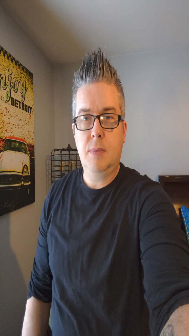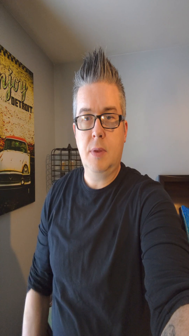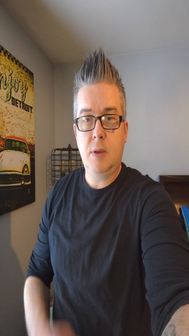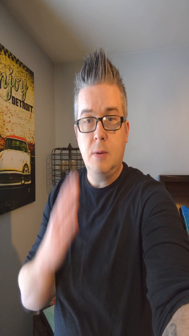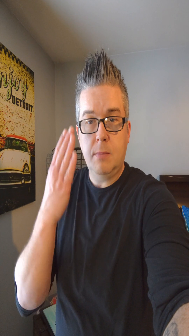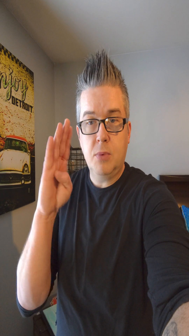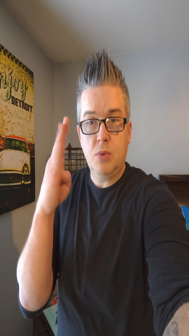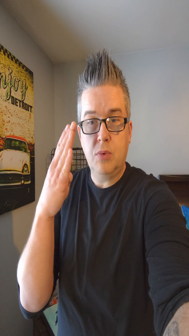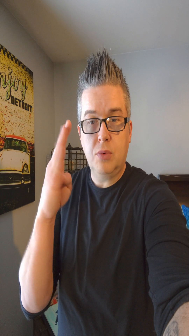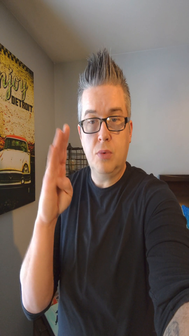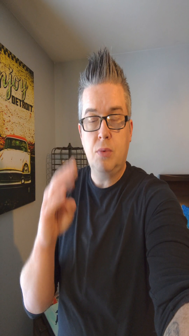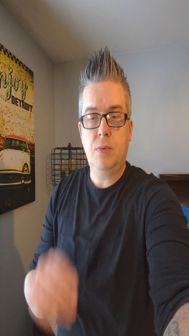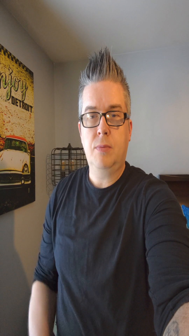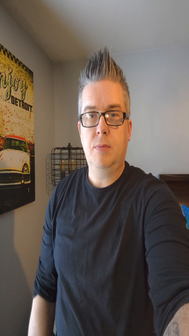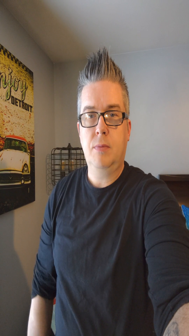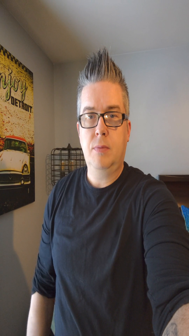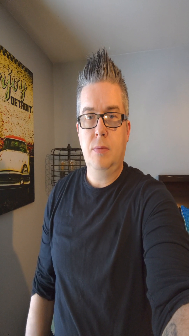blue